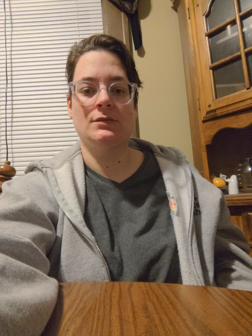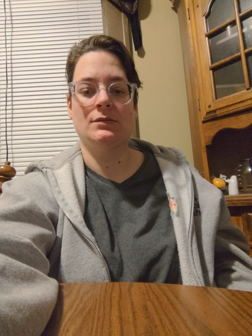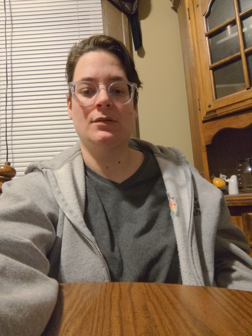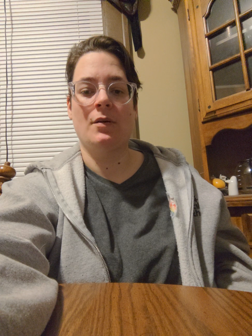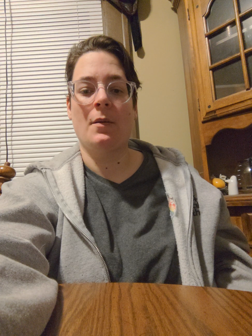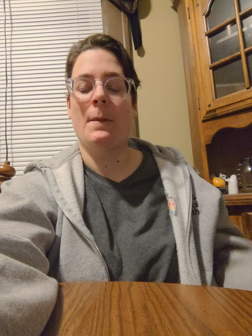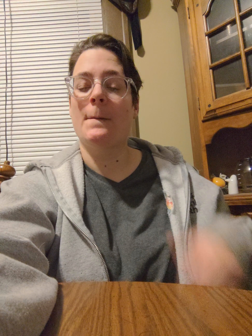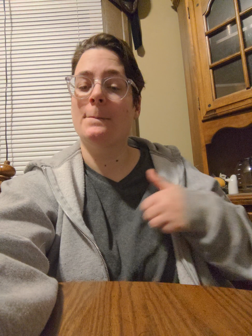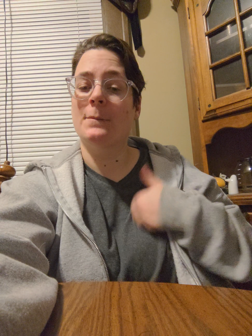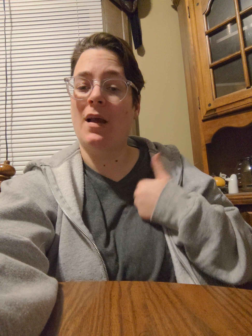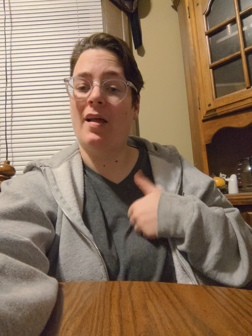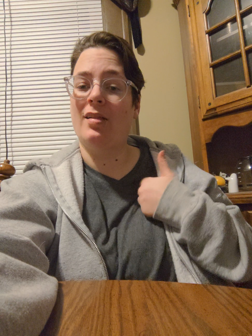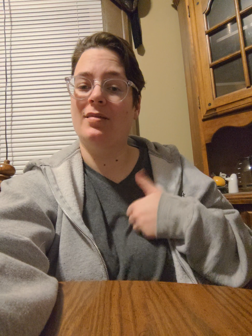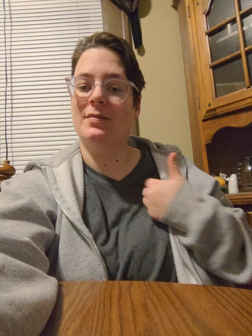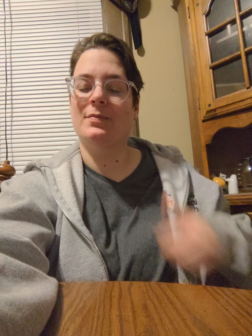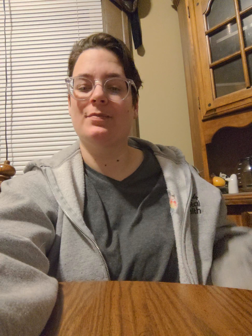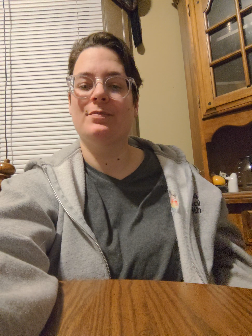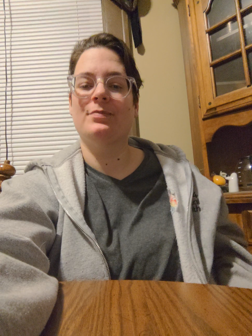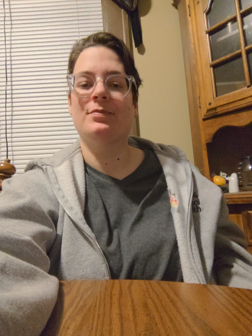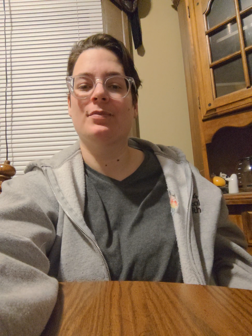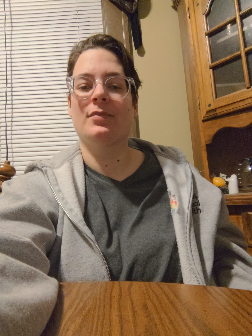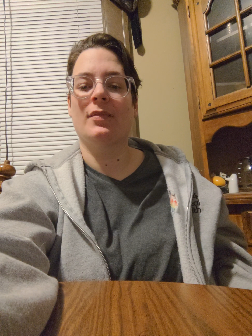bath